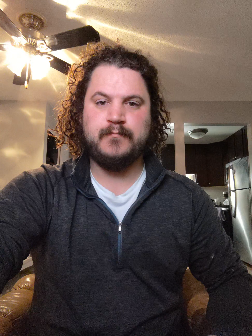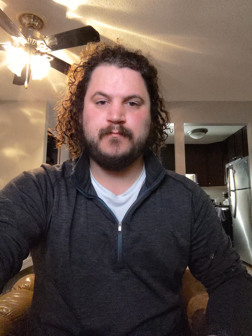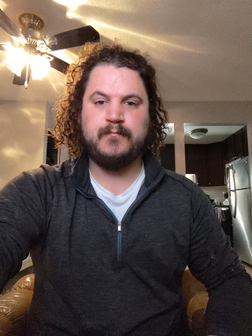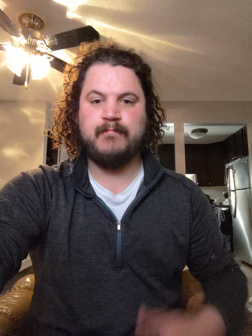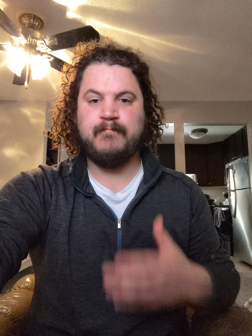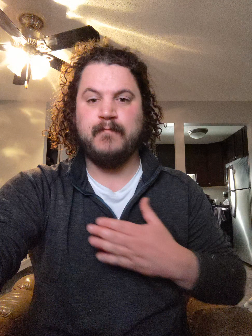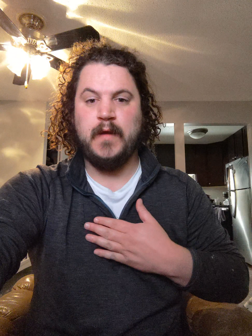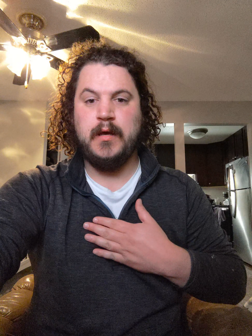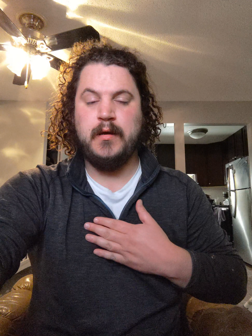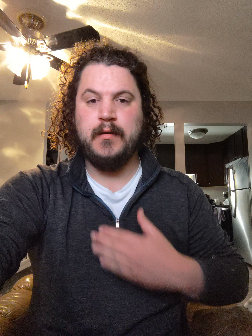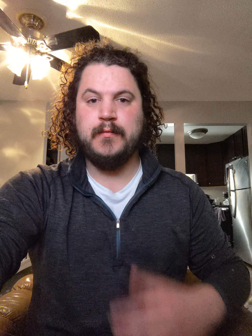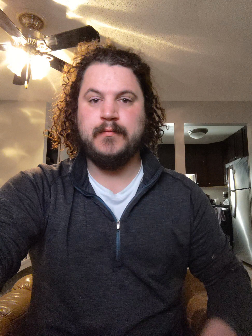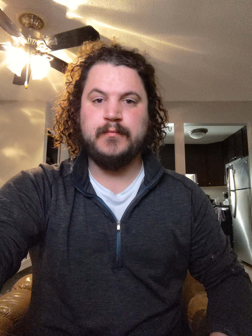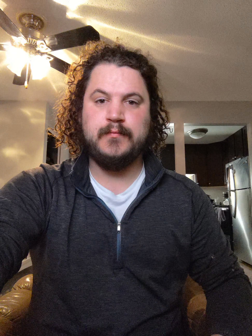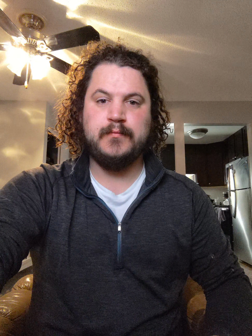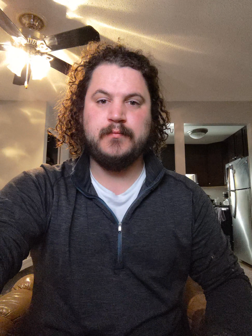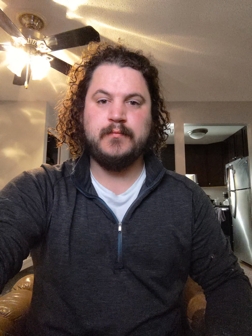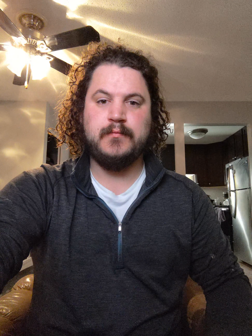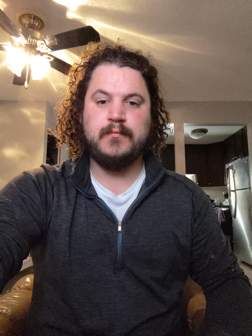my